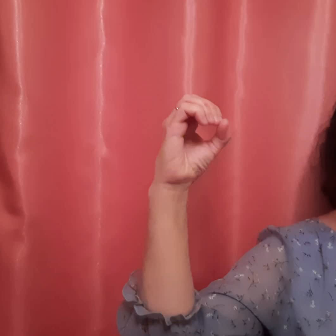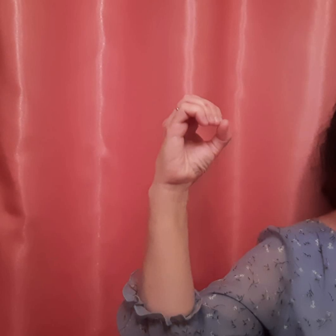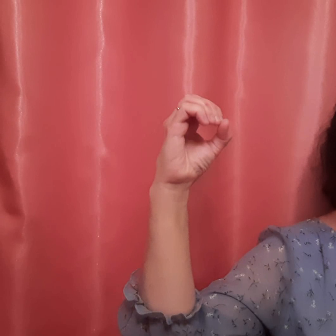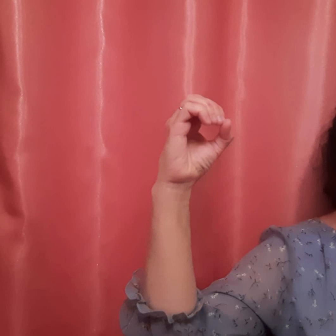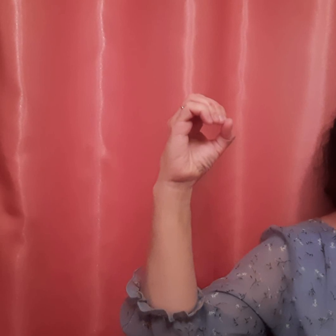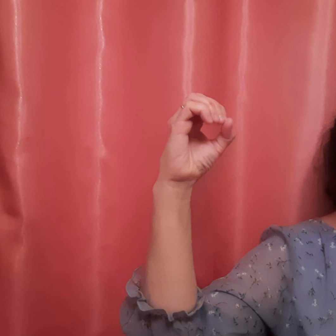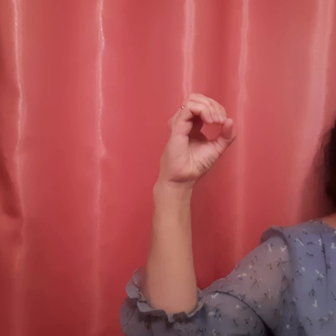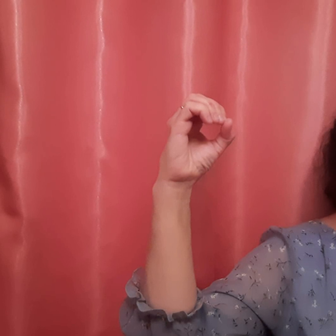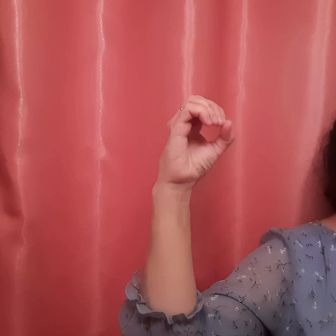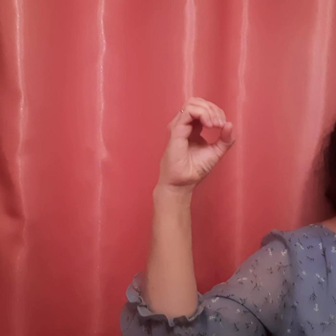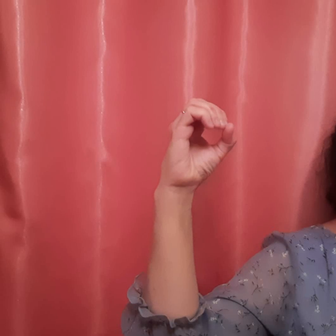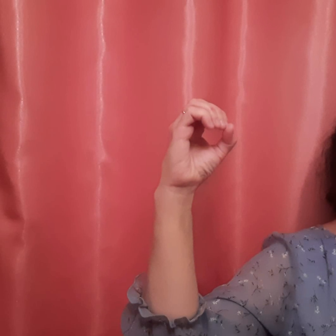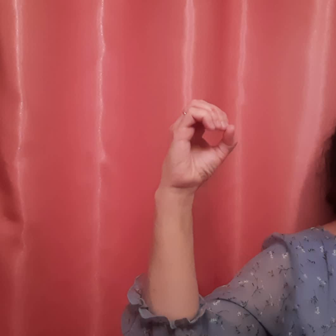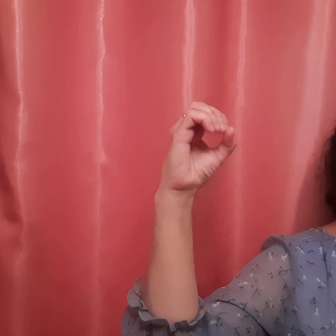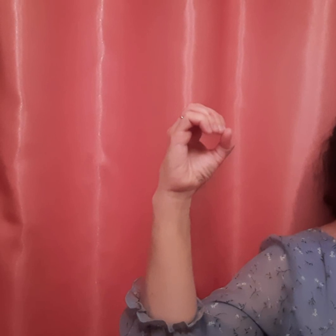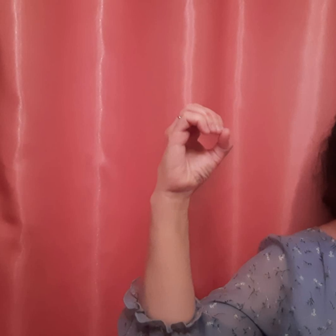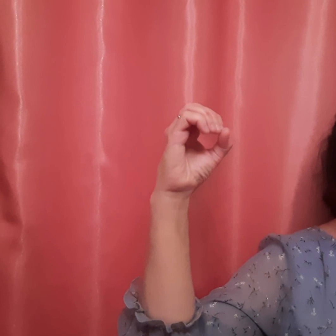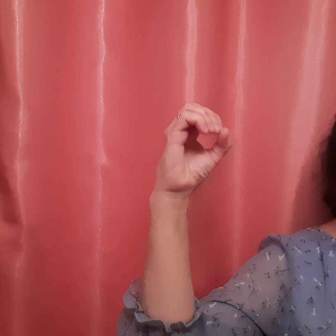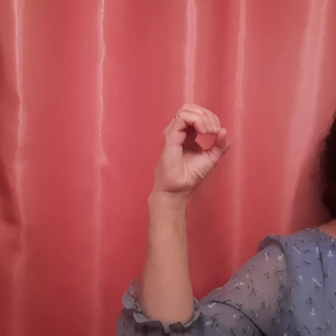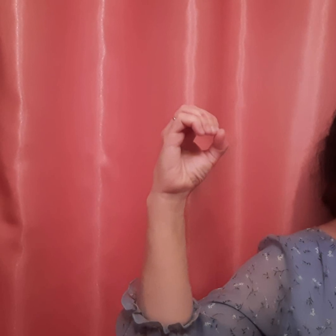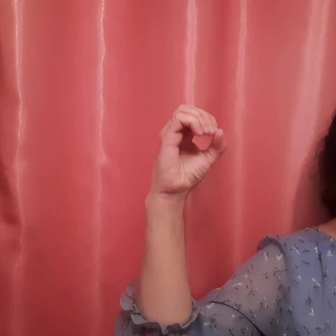Е